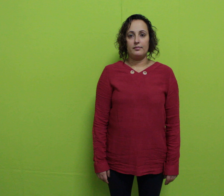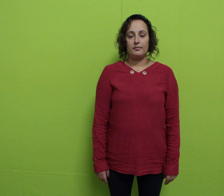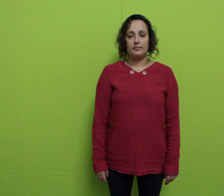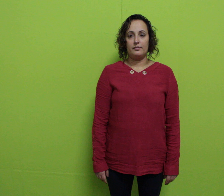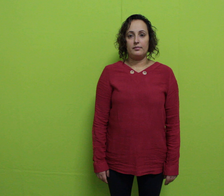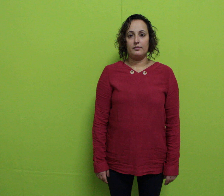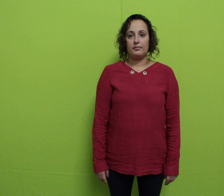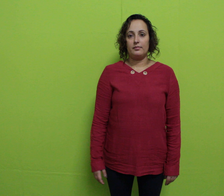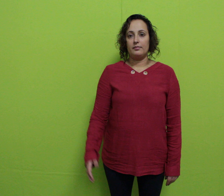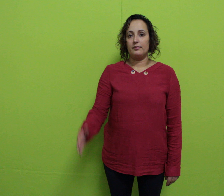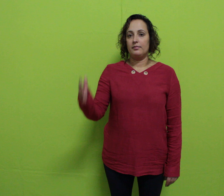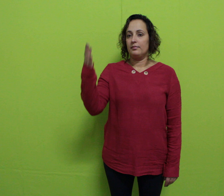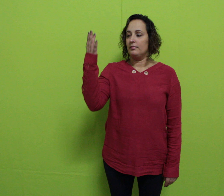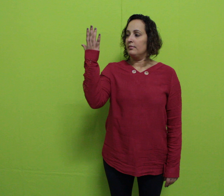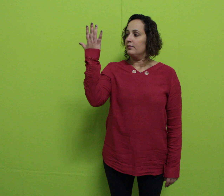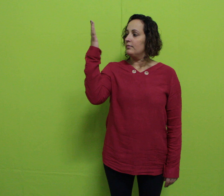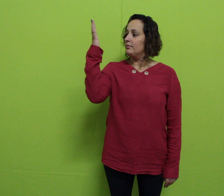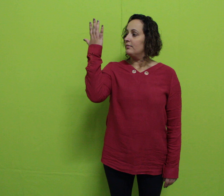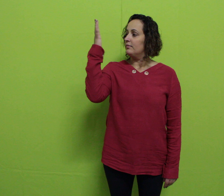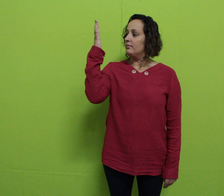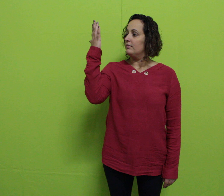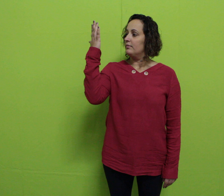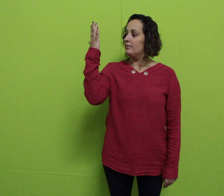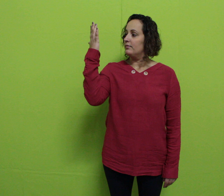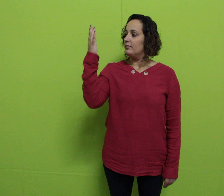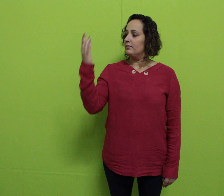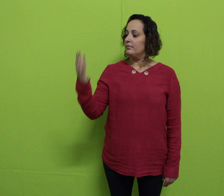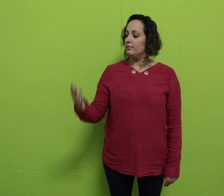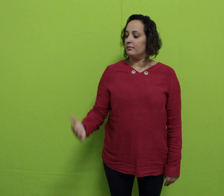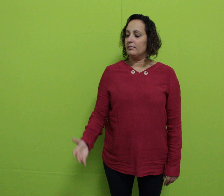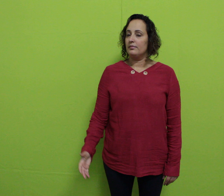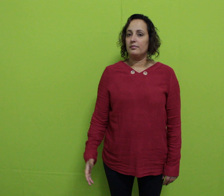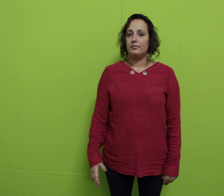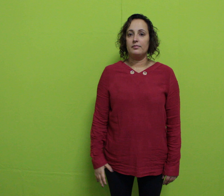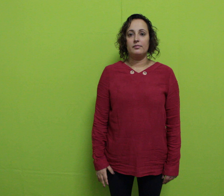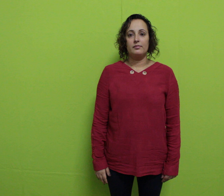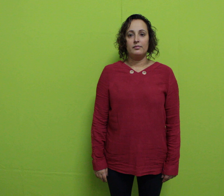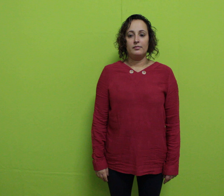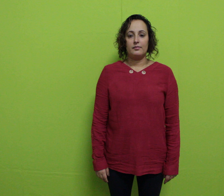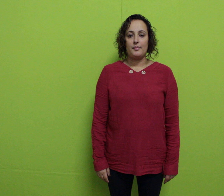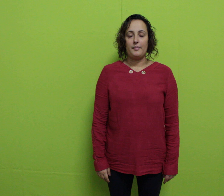espelho